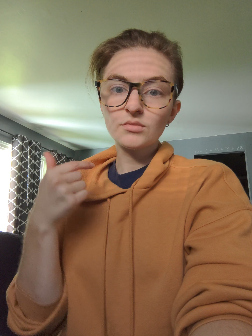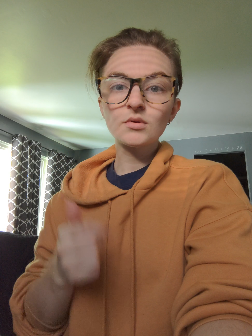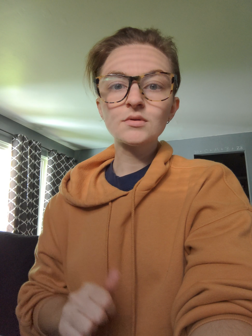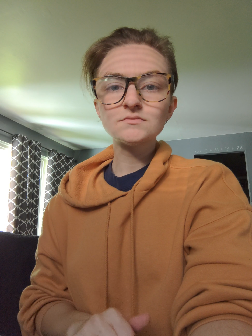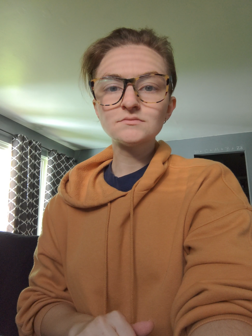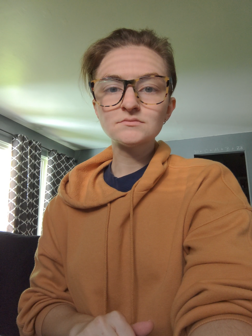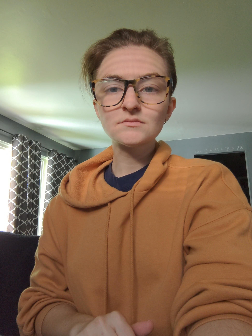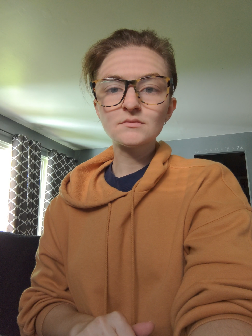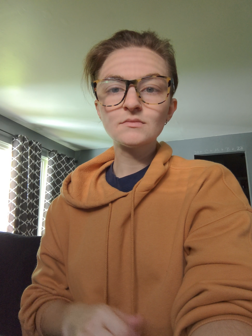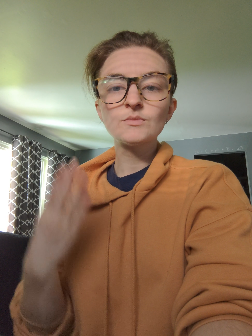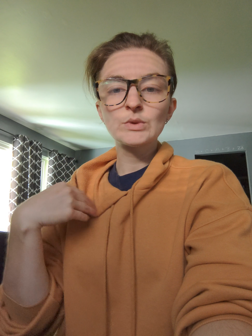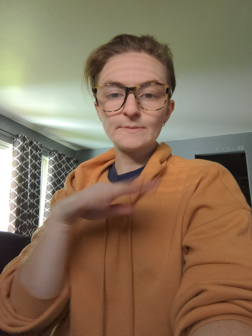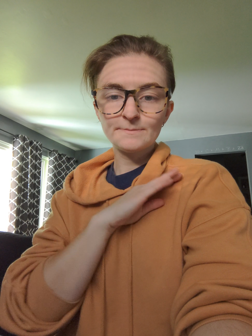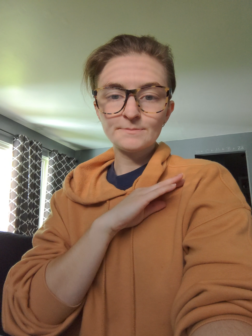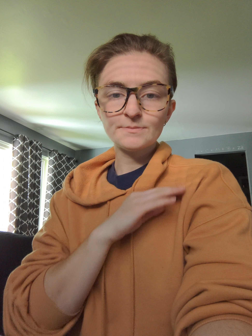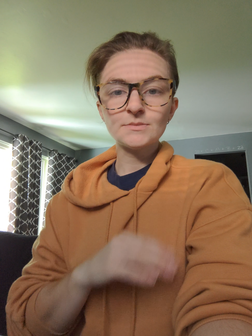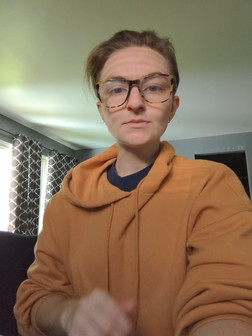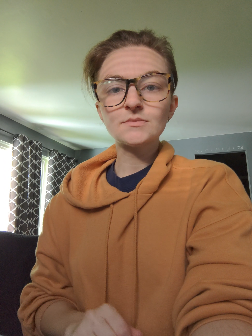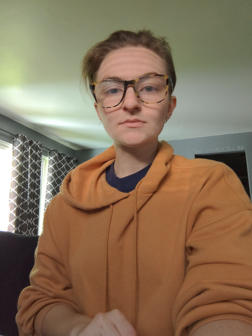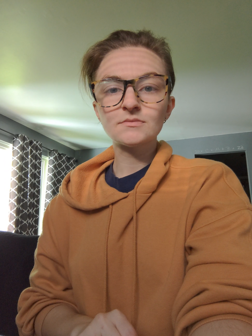scarf